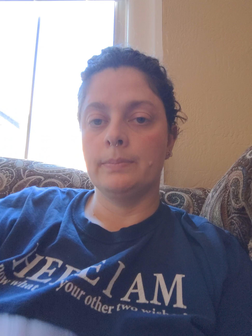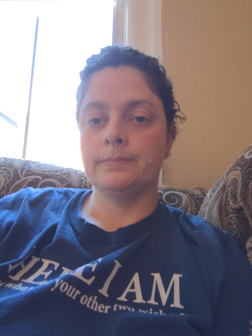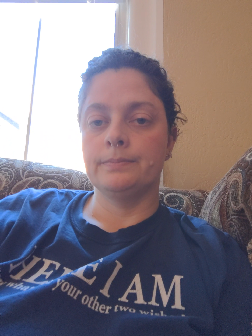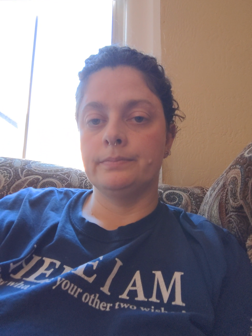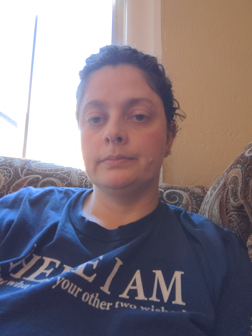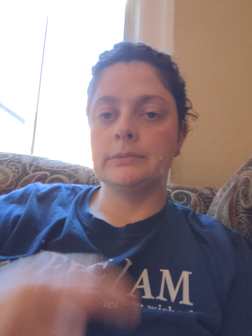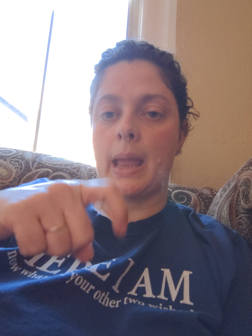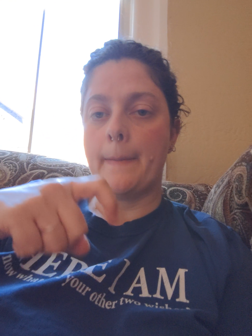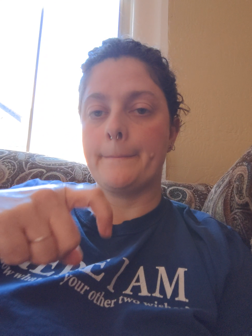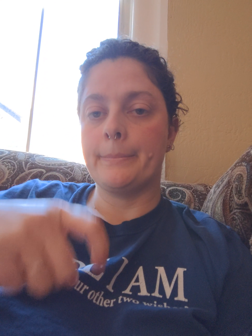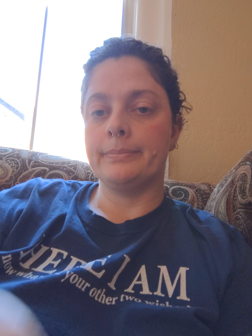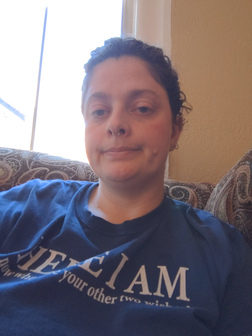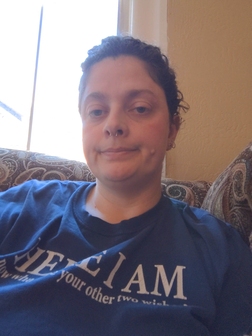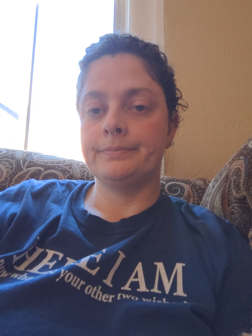time